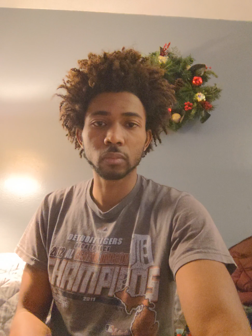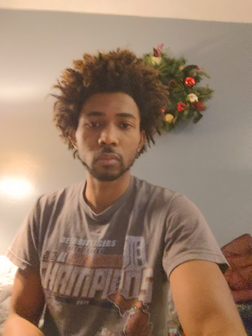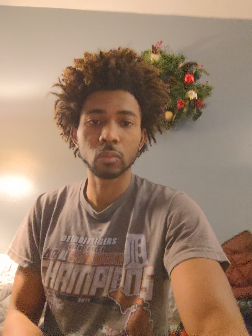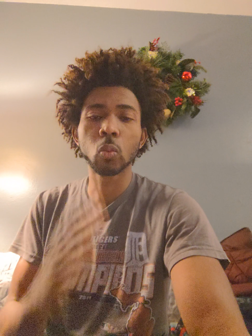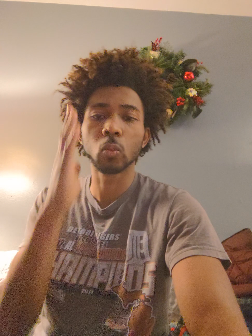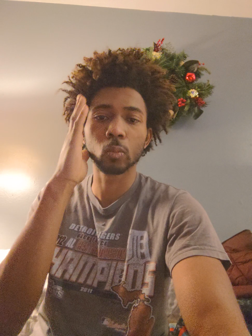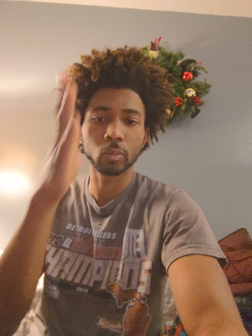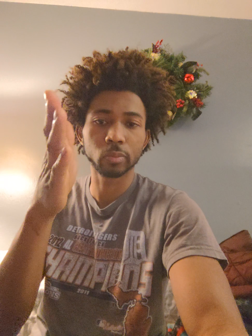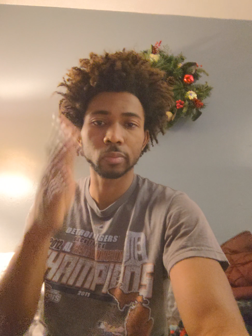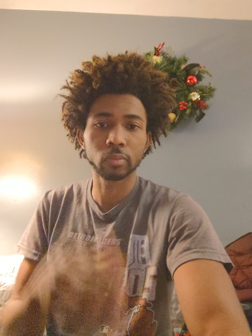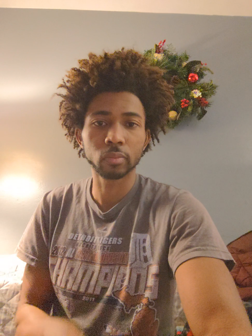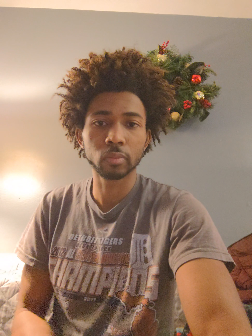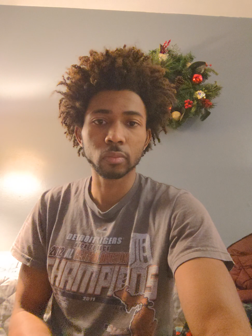will